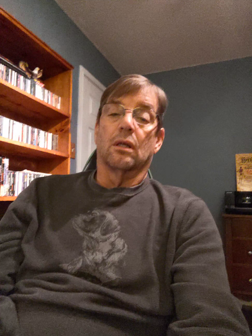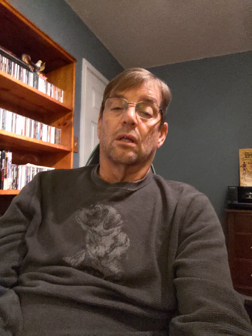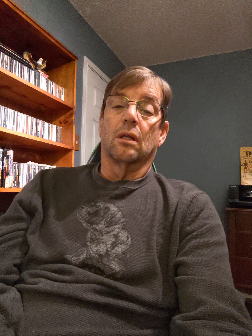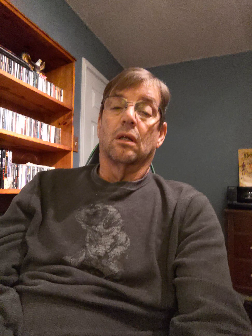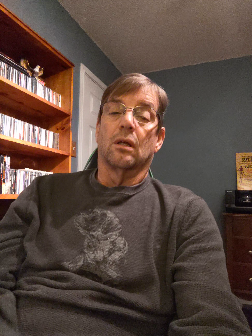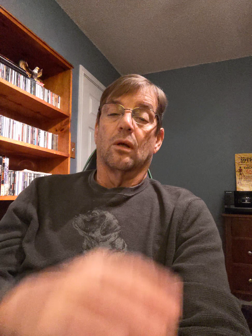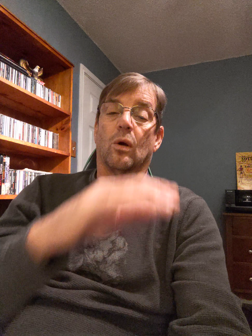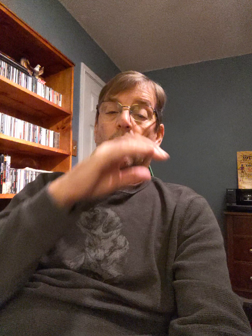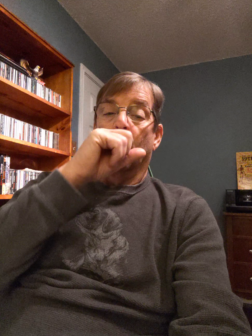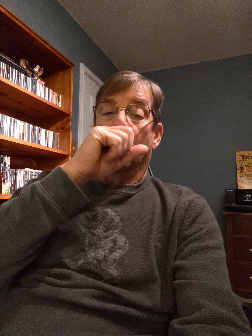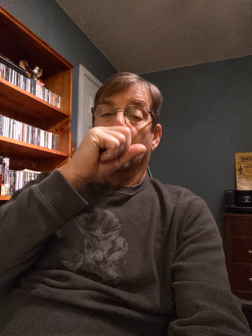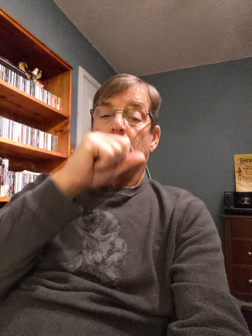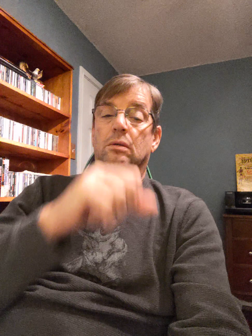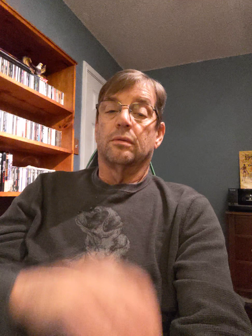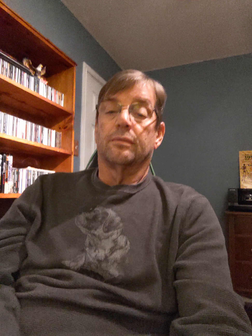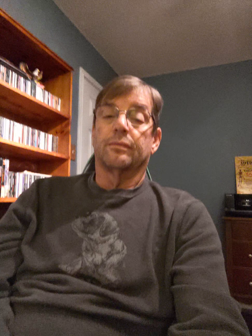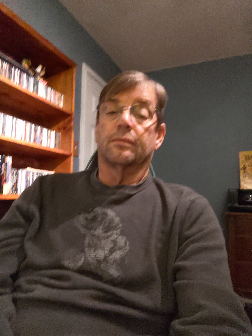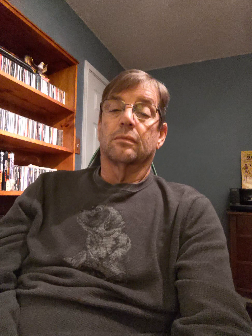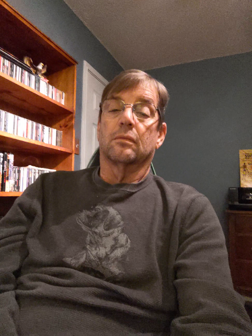orange